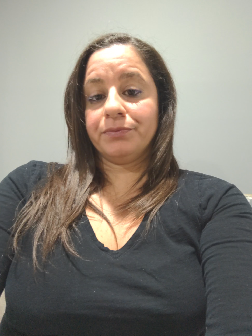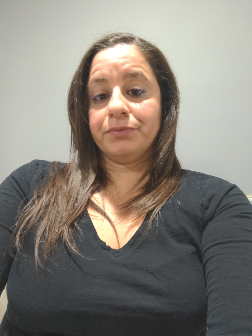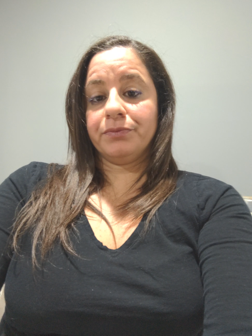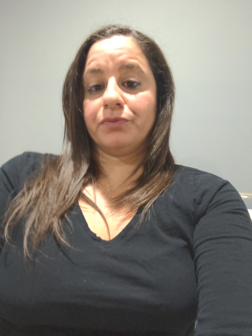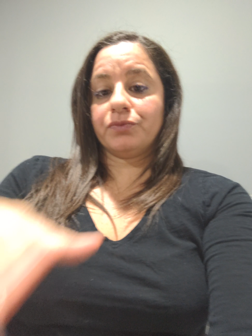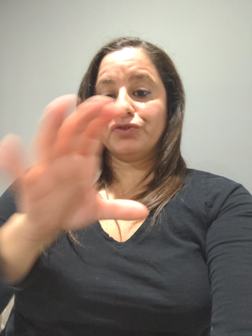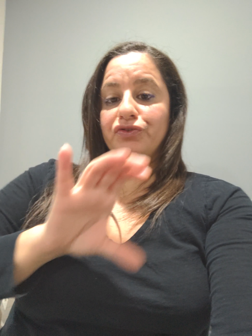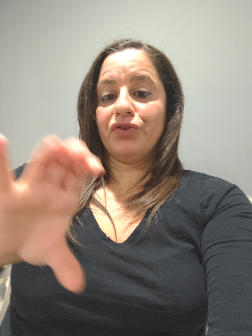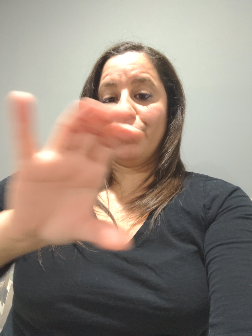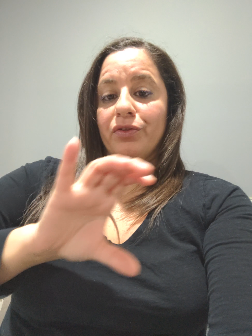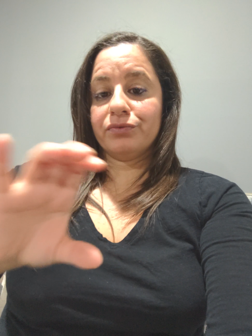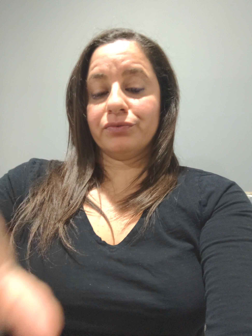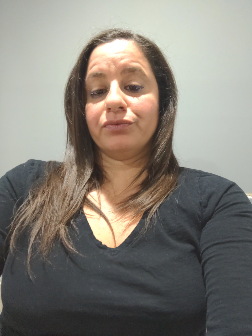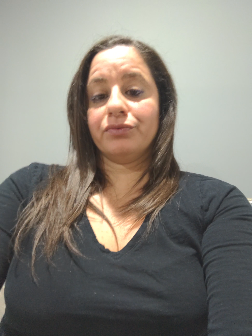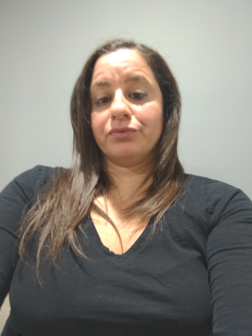chocolate